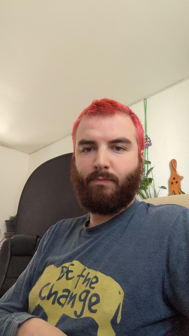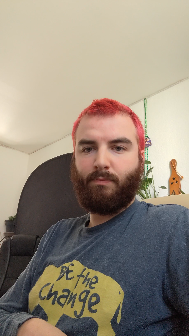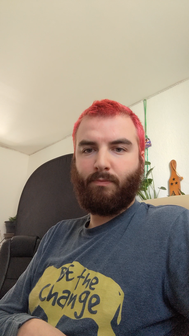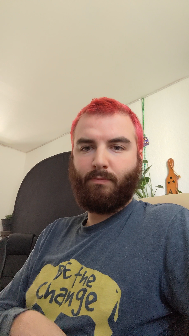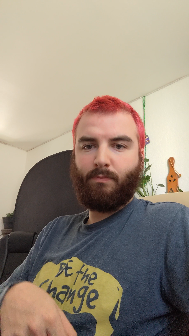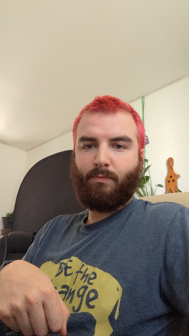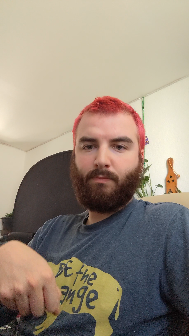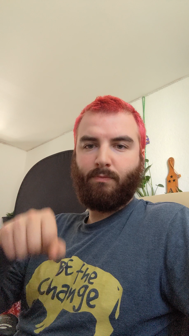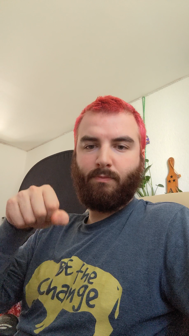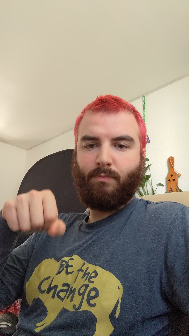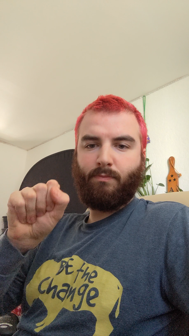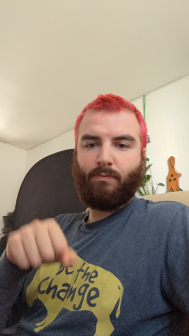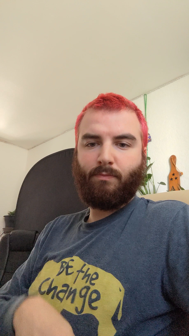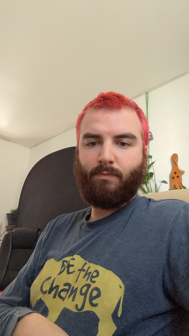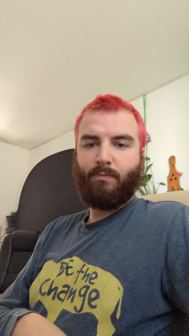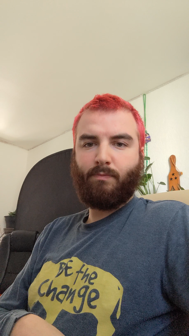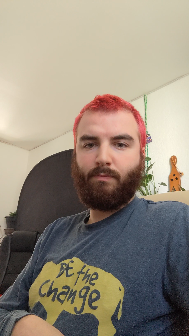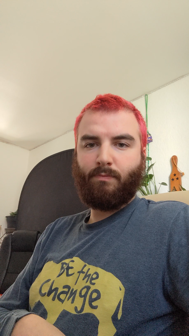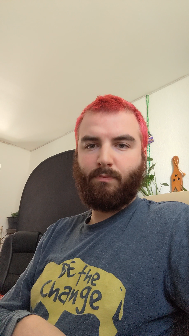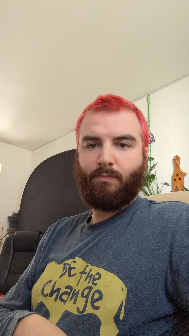motorcycle